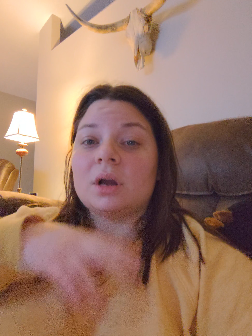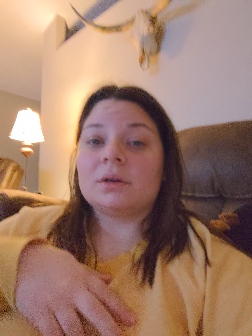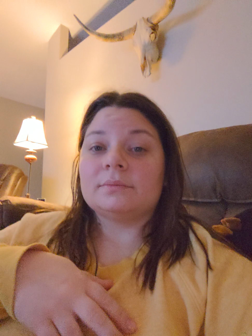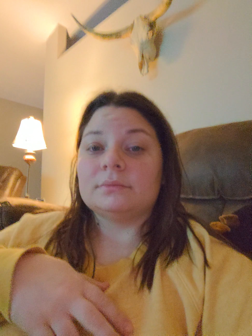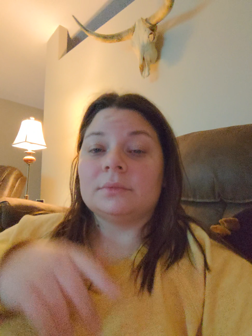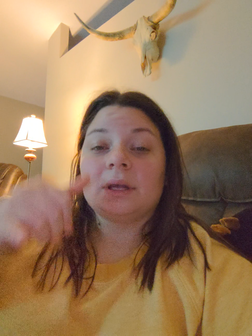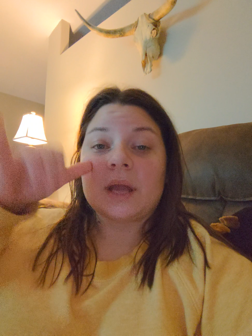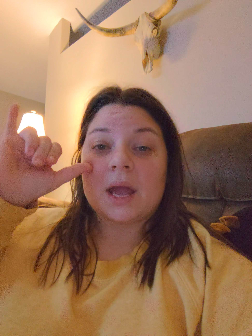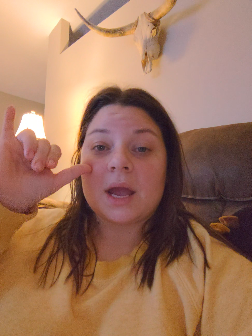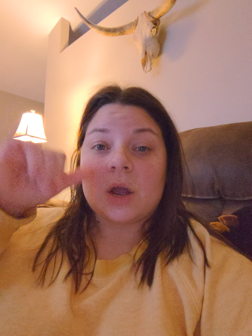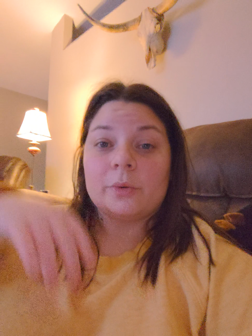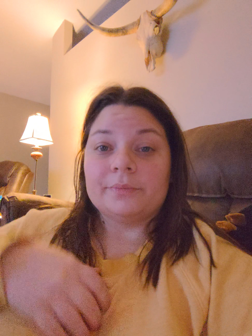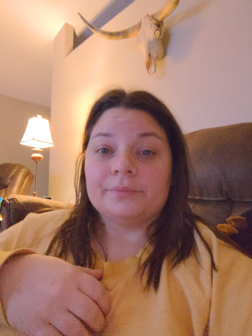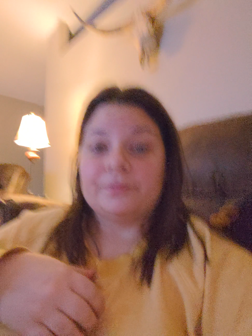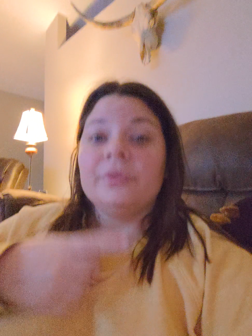cow